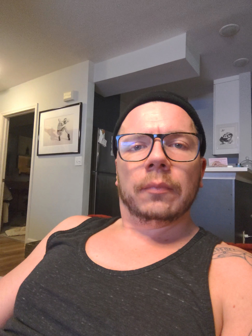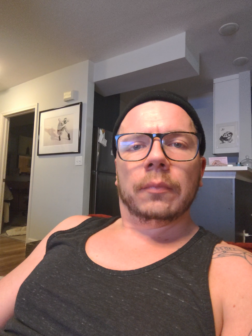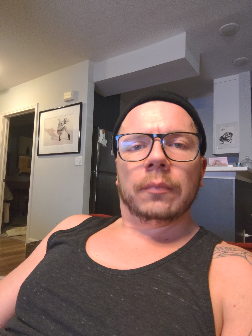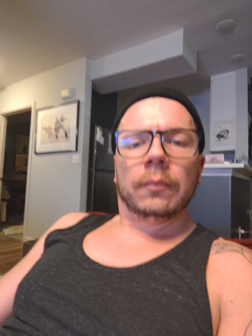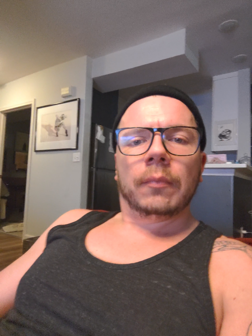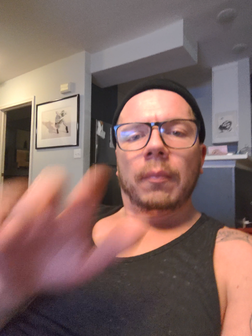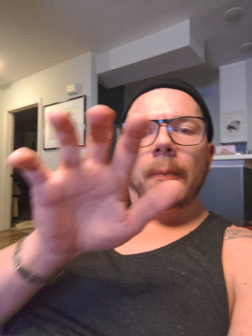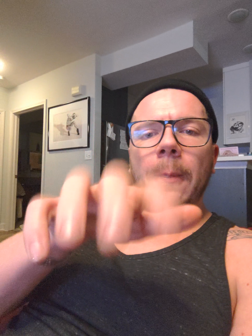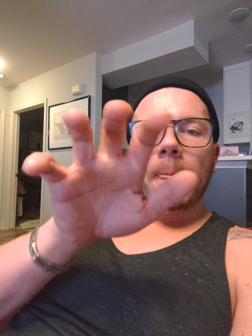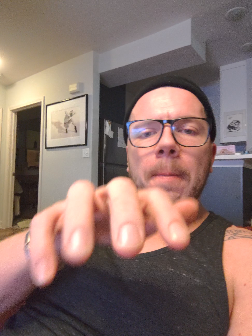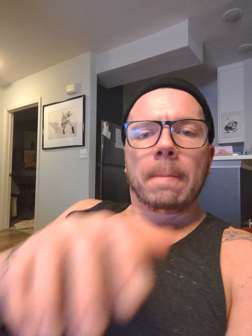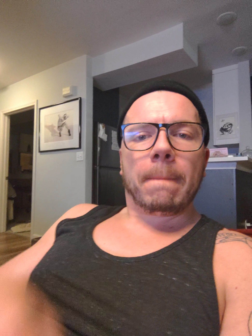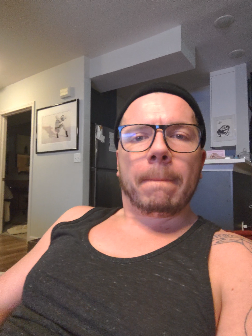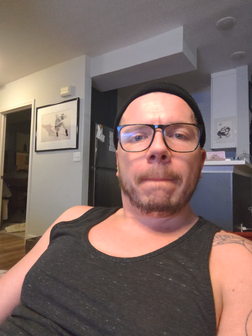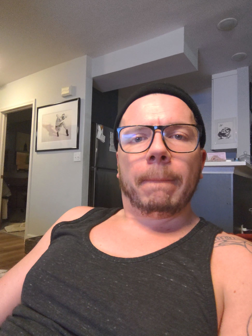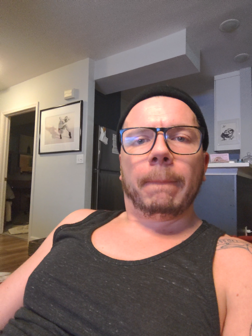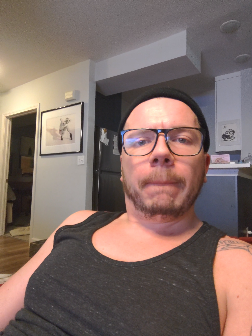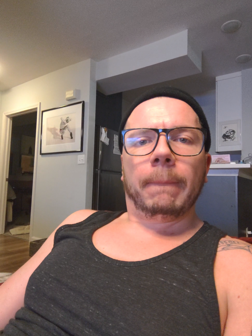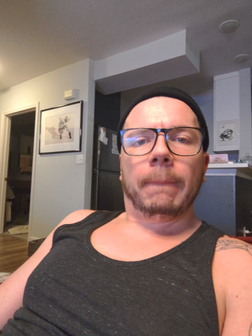alligator